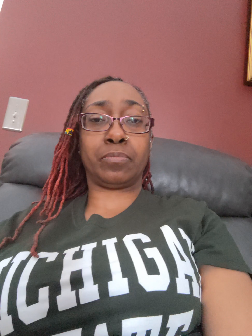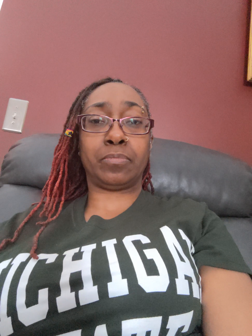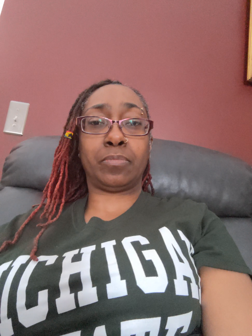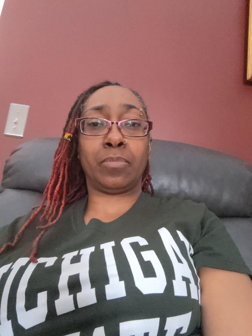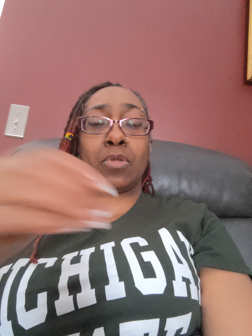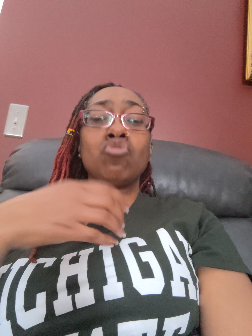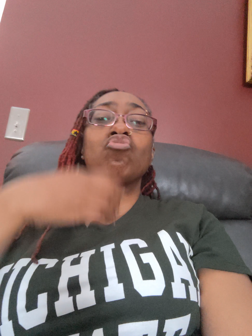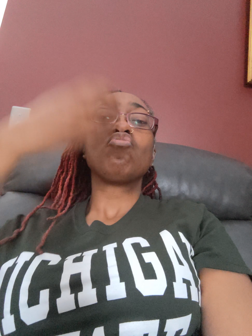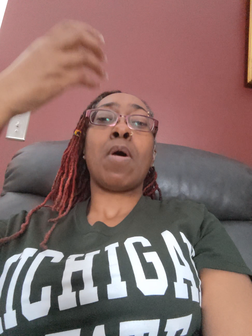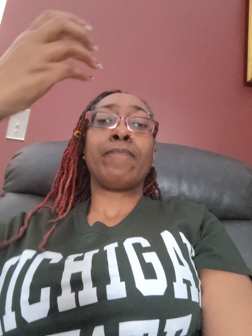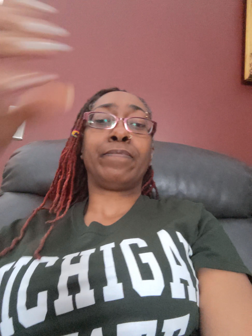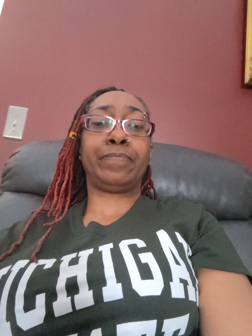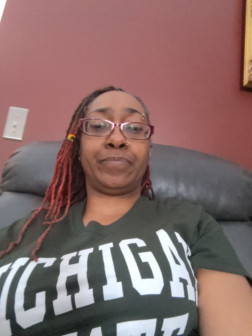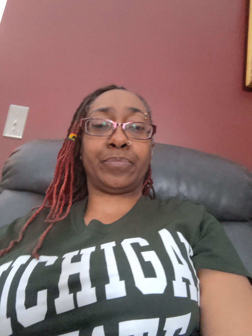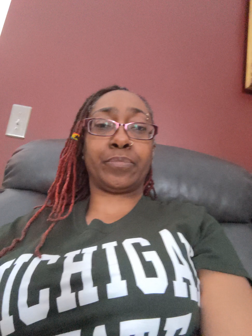giraffe